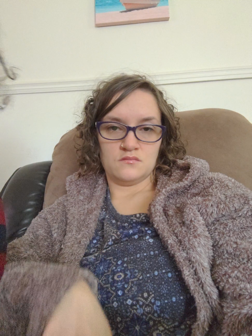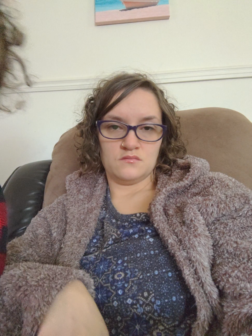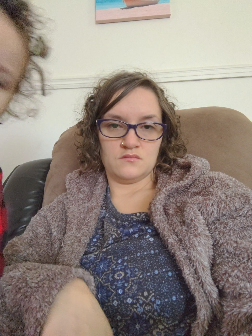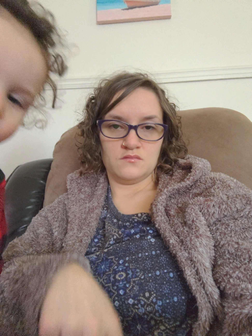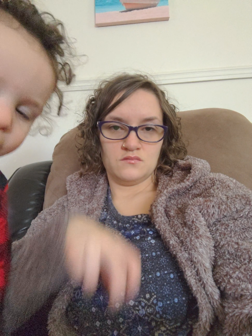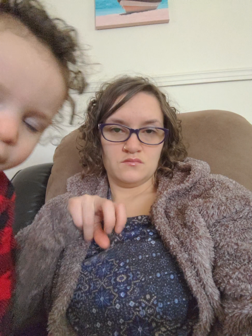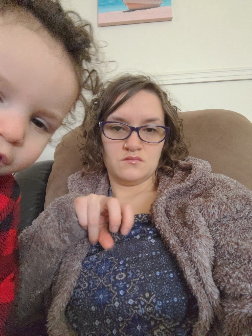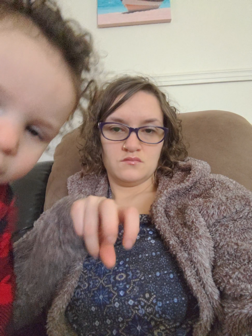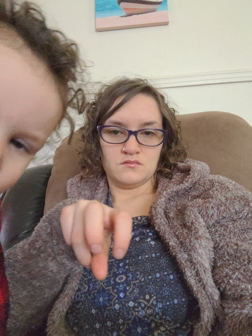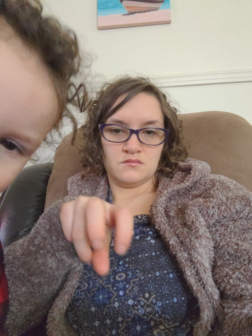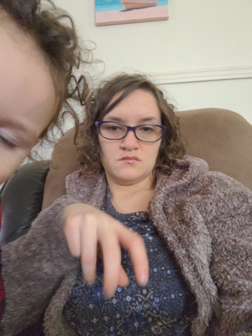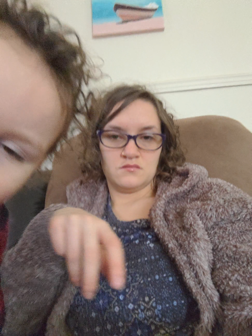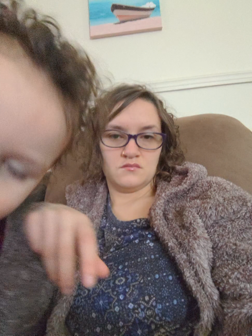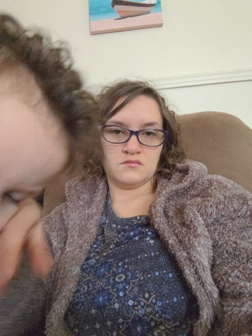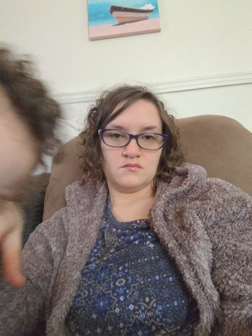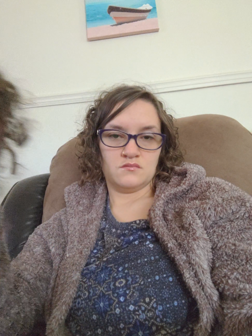ride